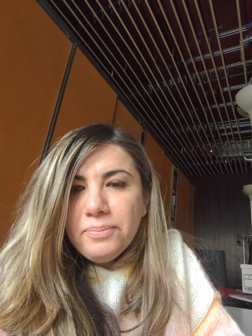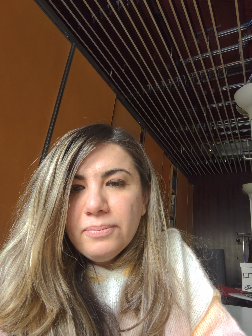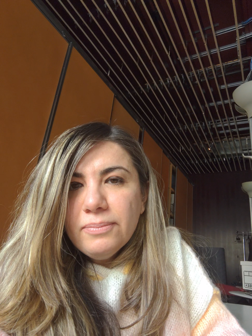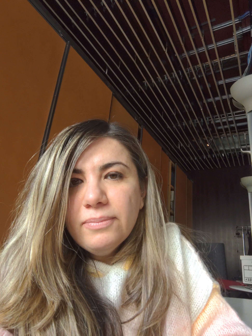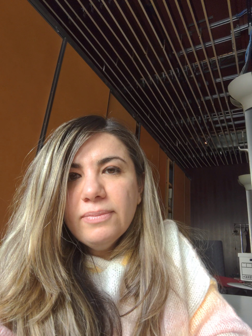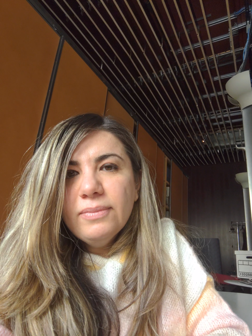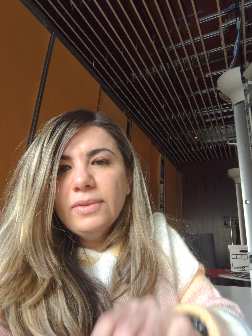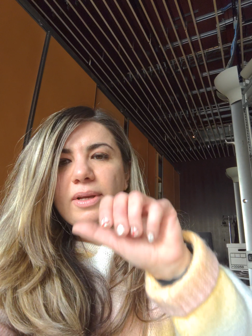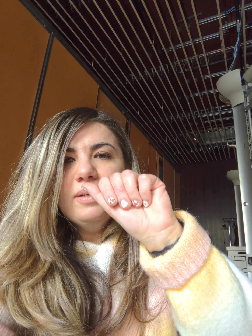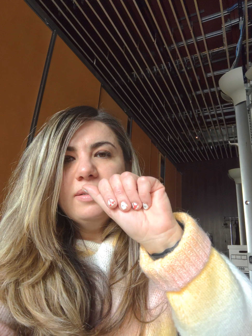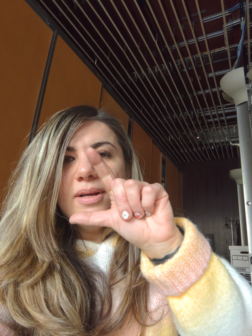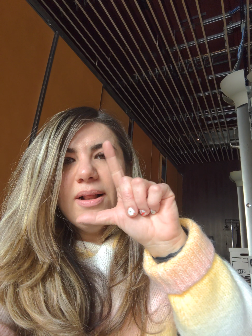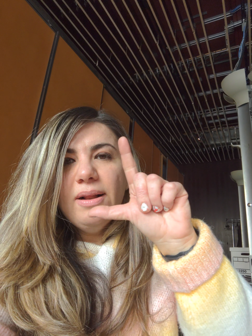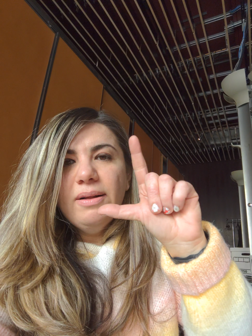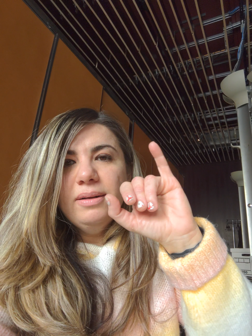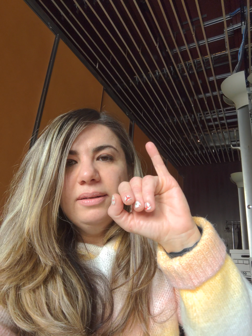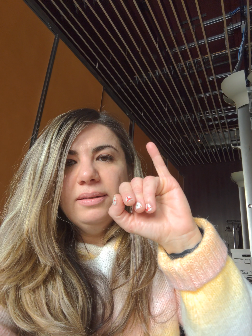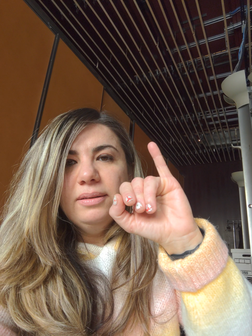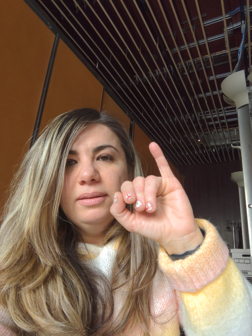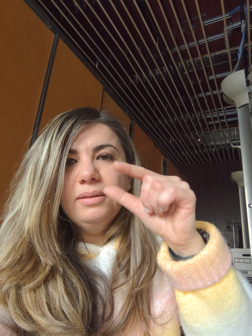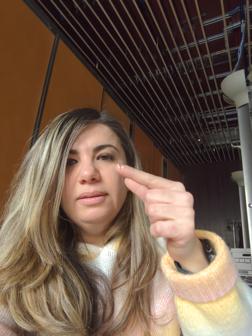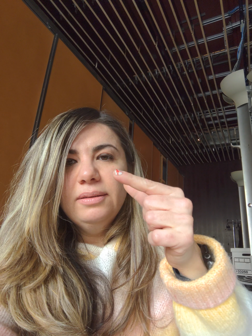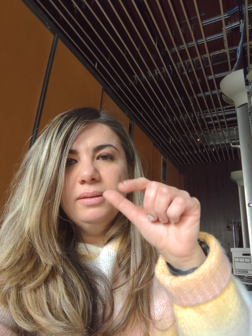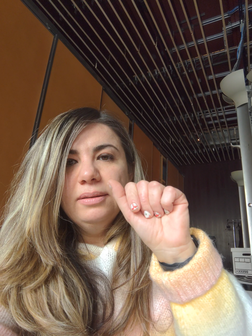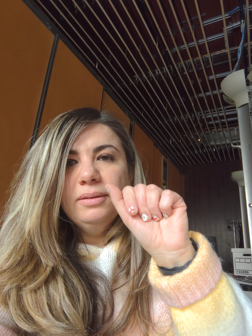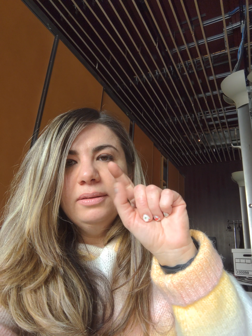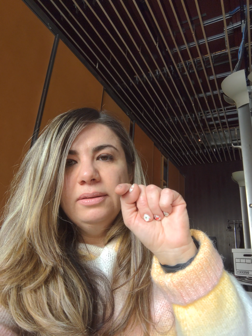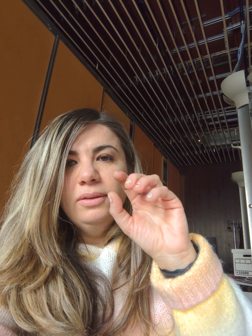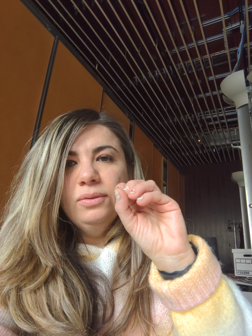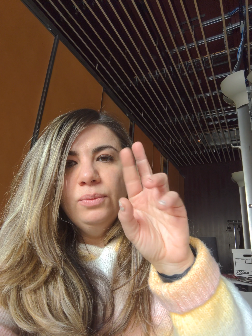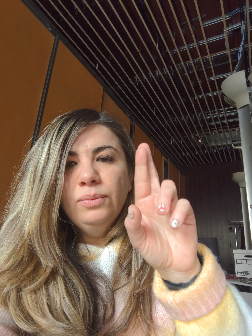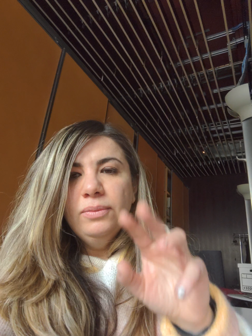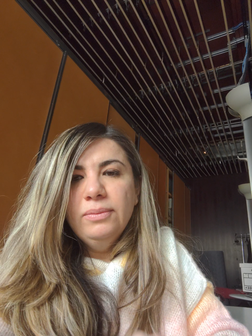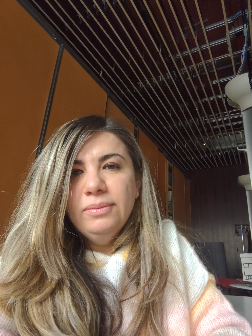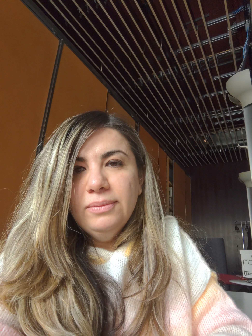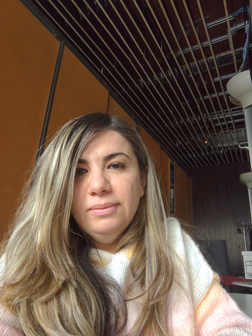alligator